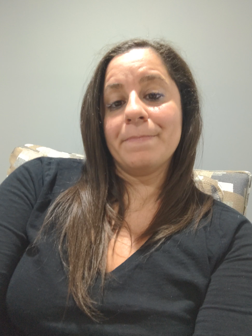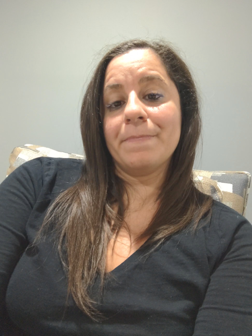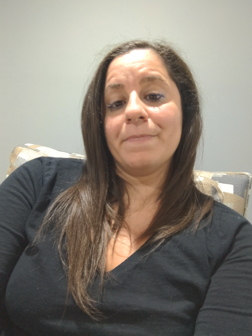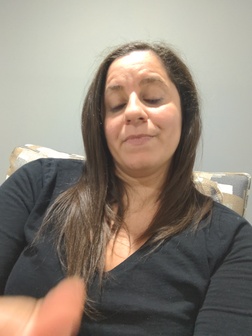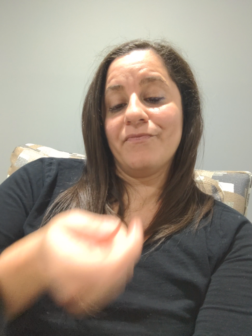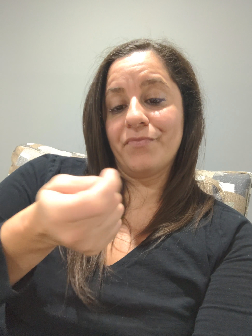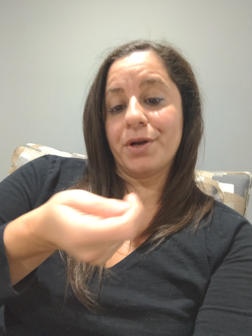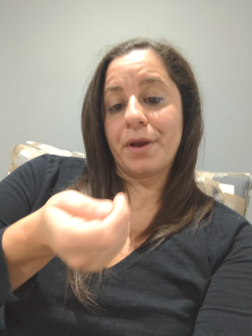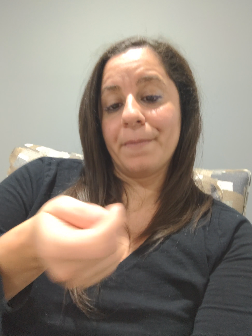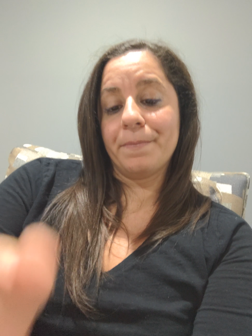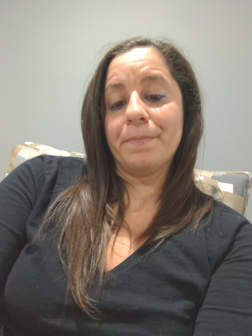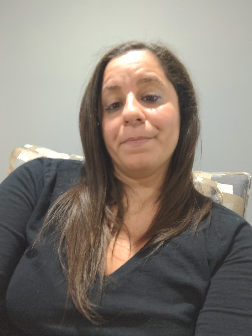vacuum